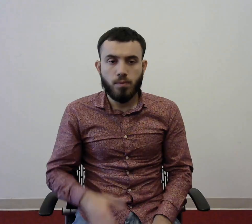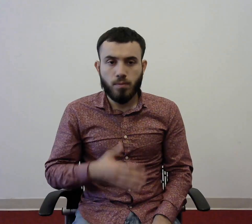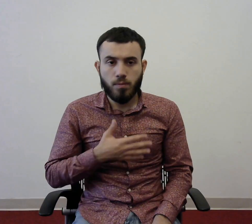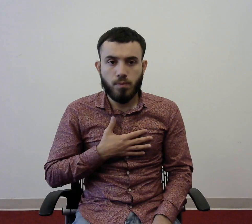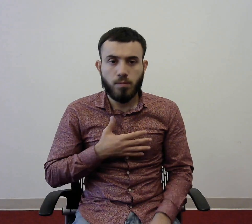mən